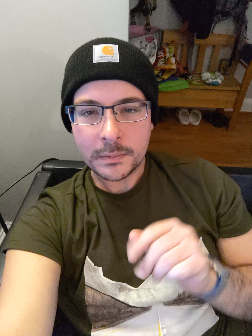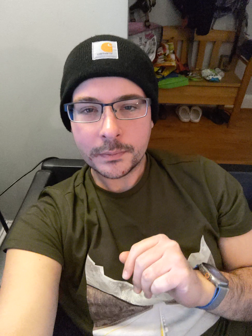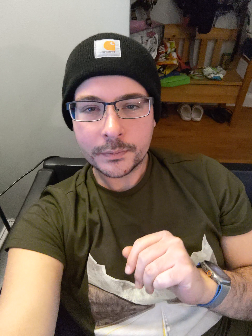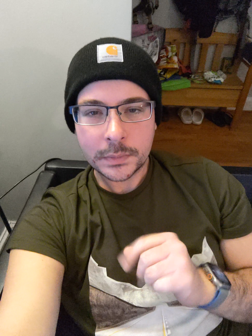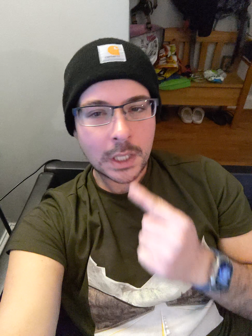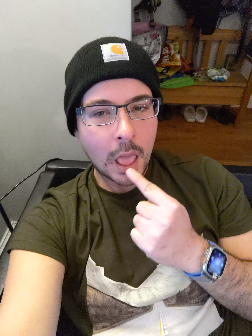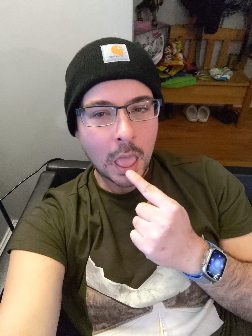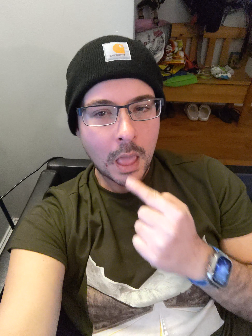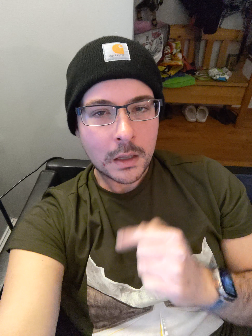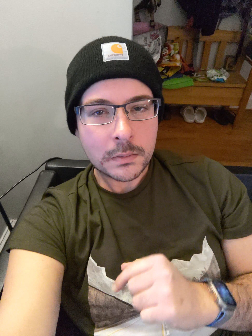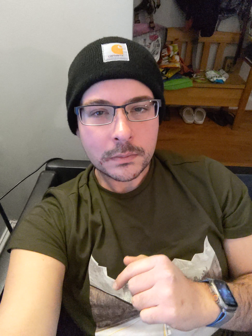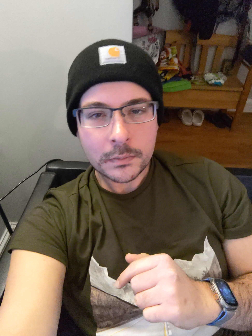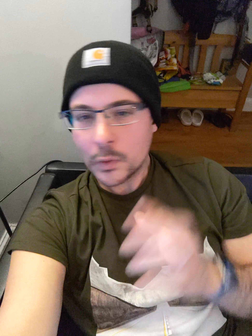tongue